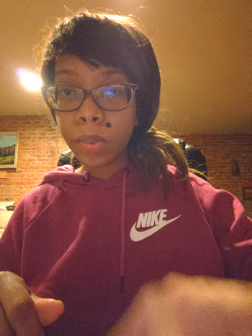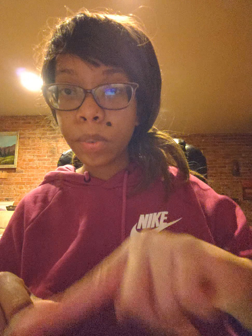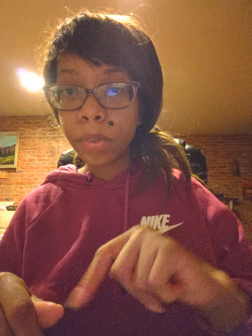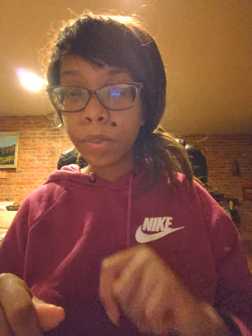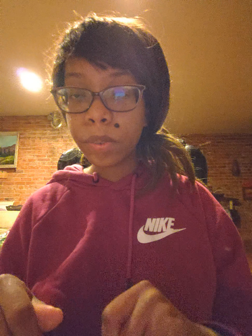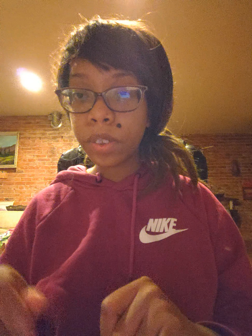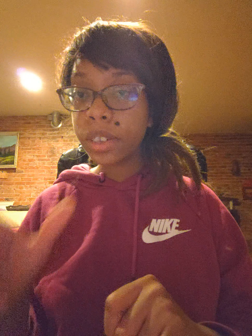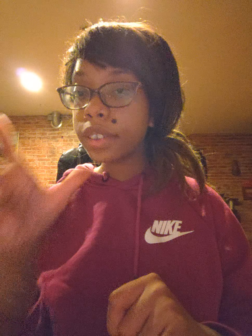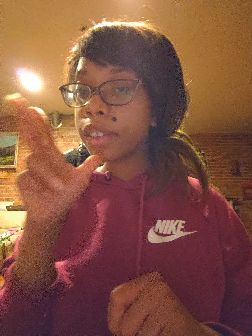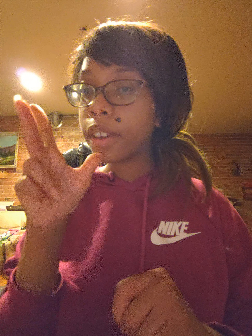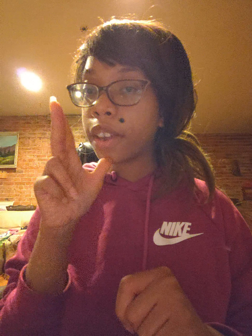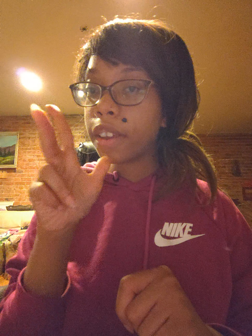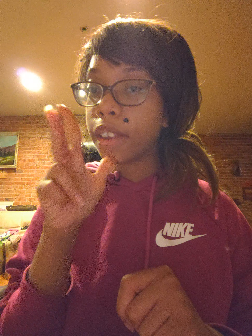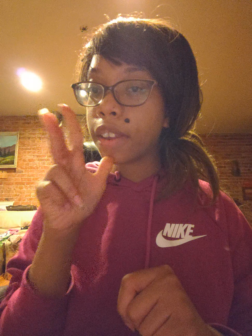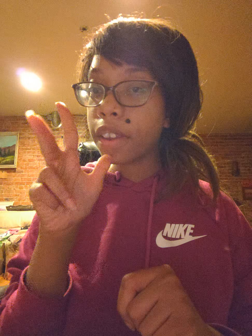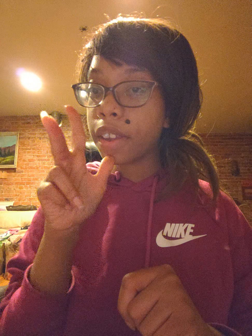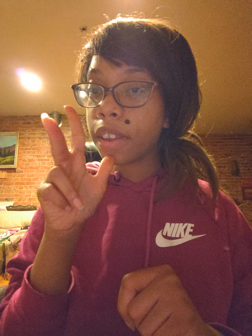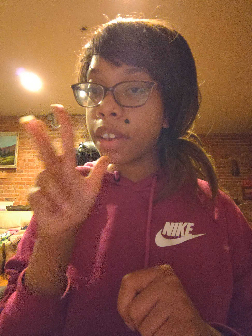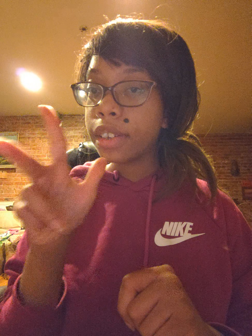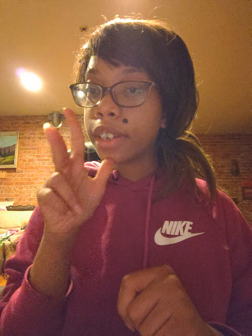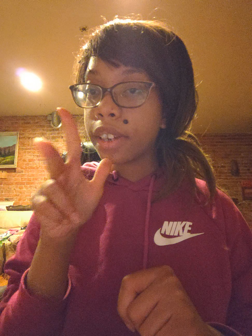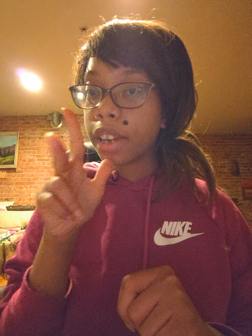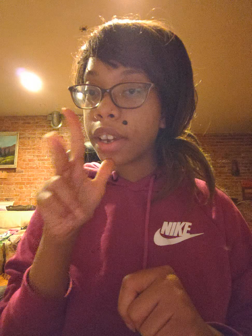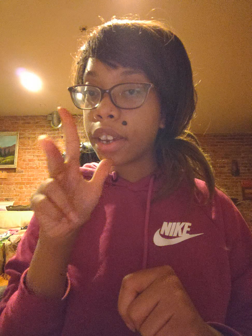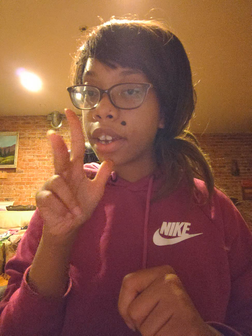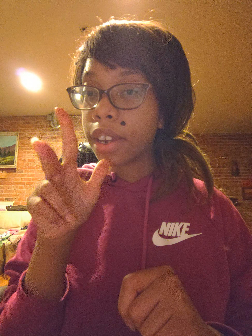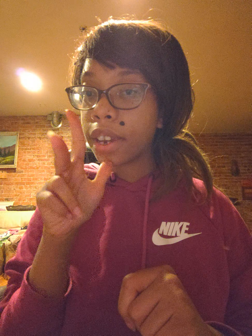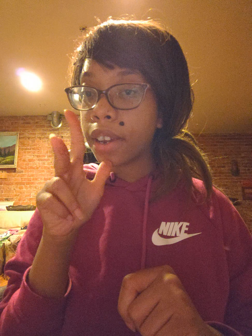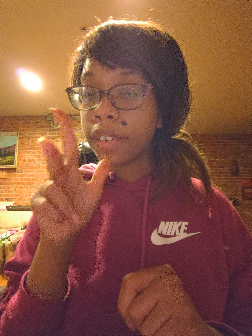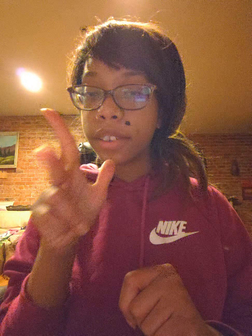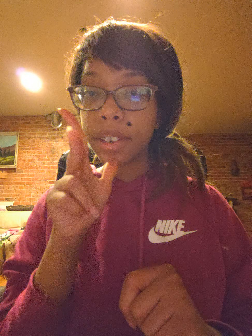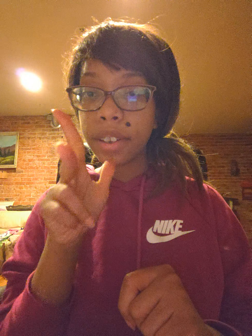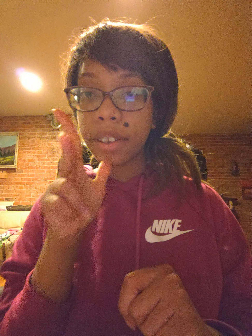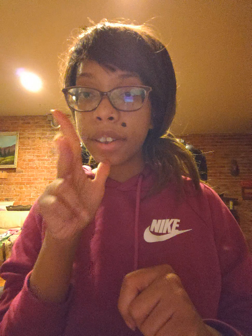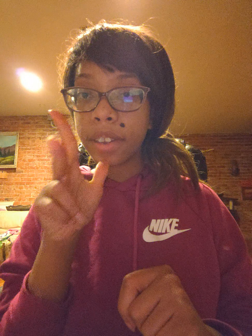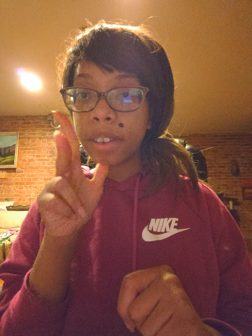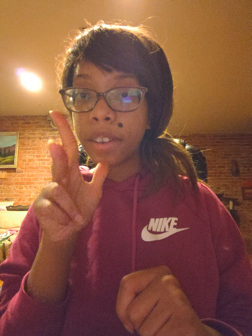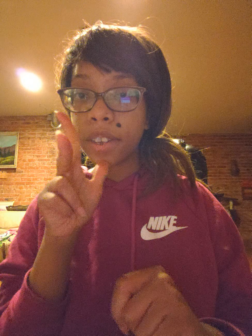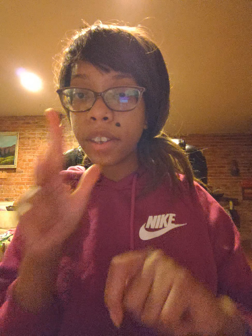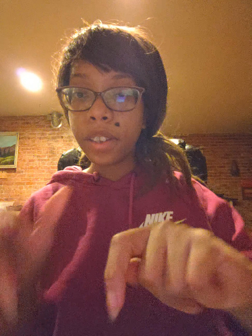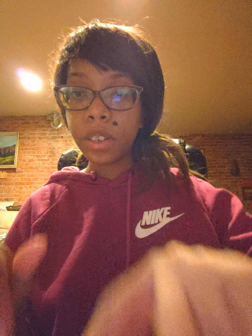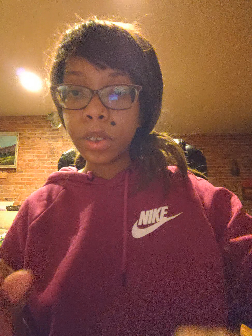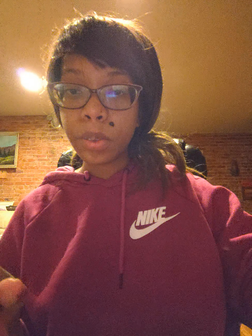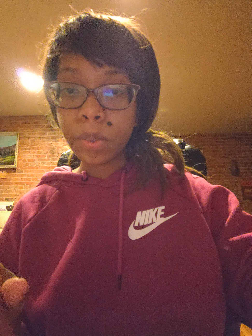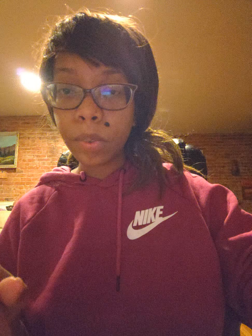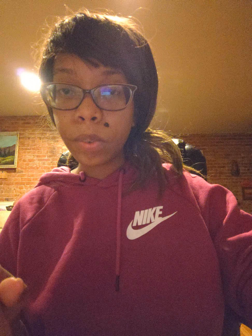hen